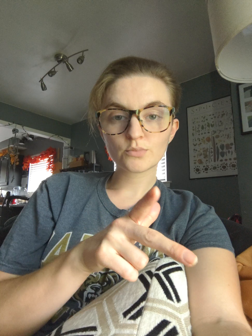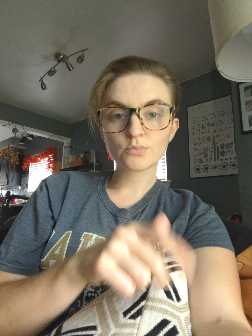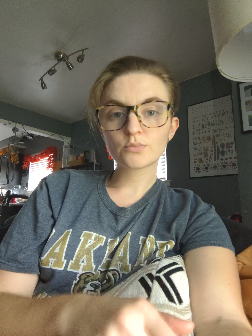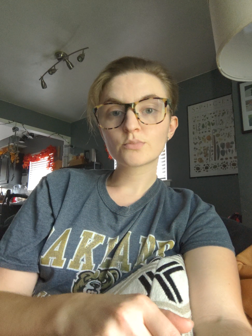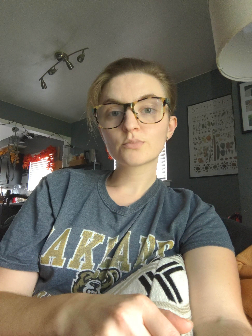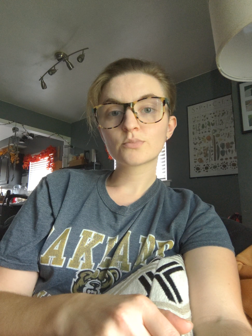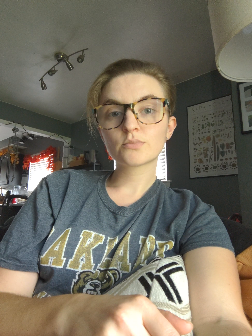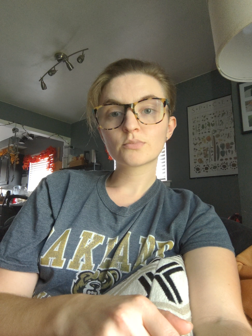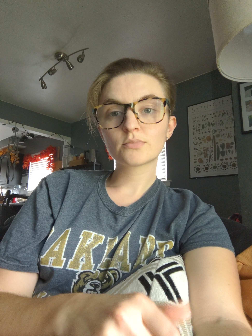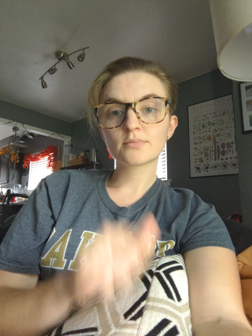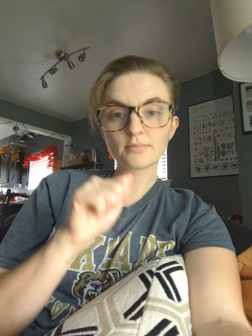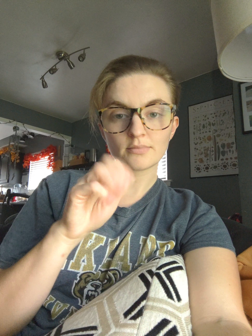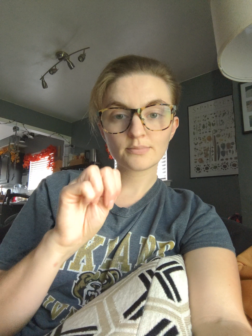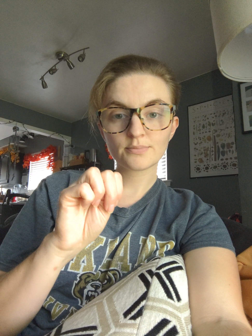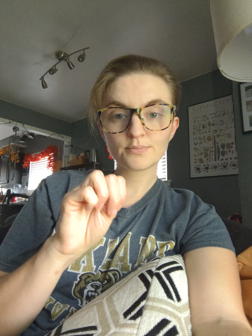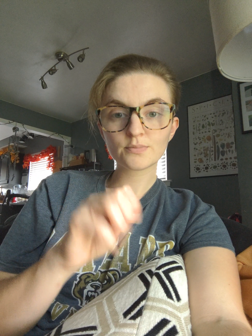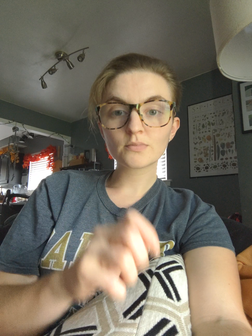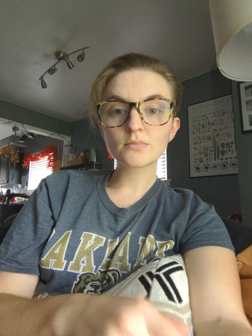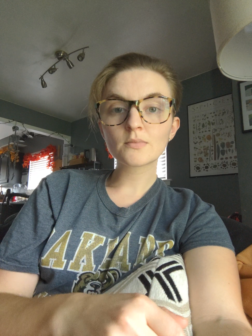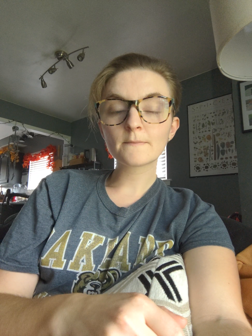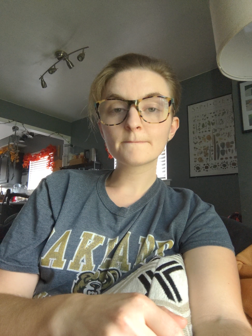am